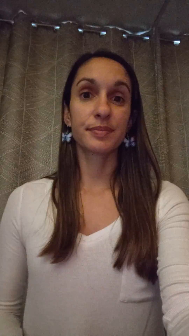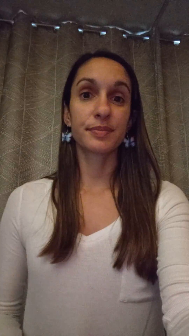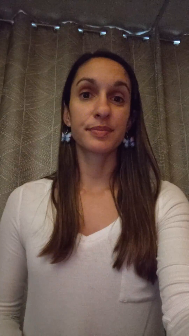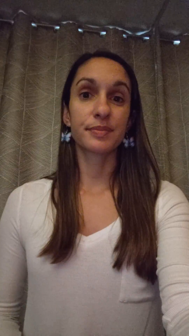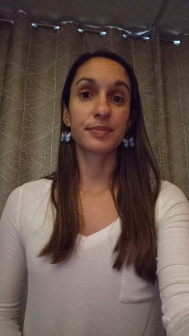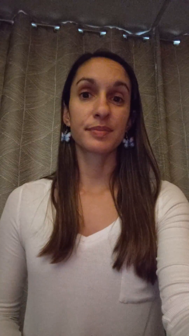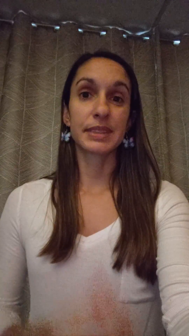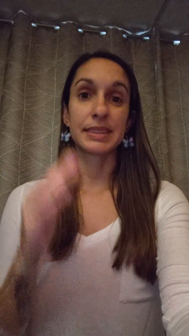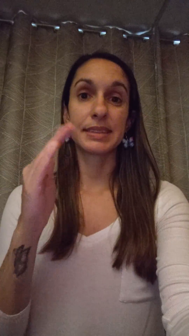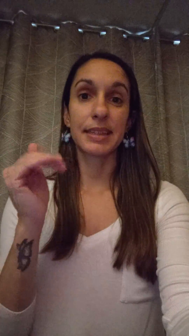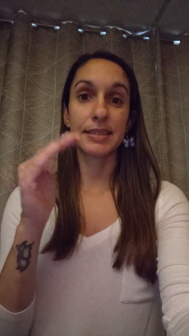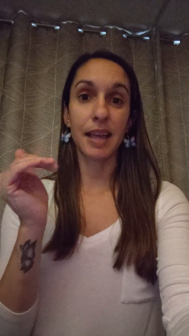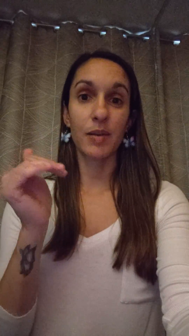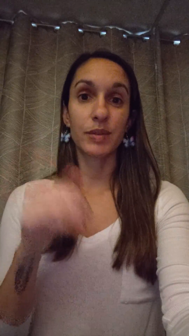downtown